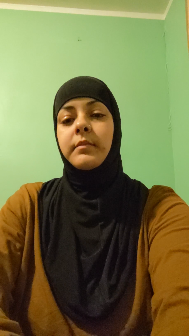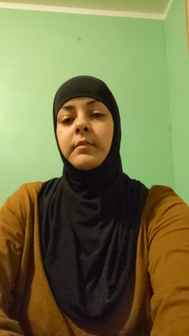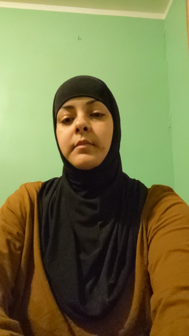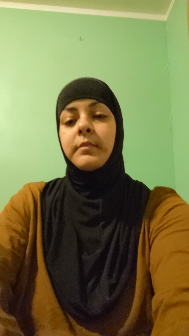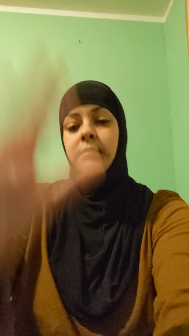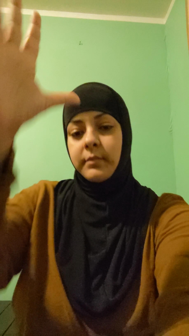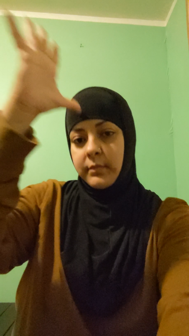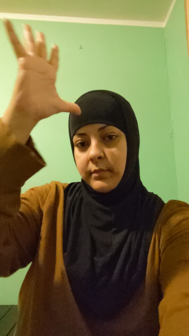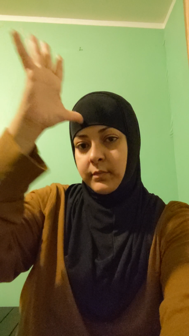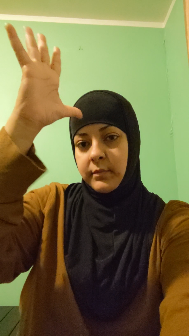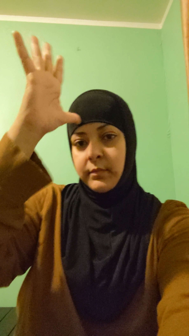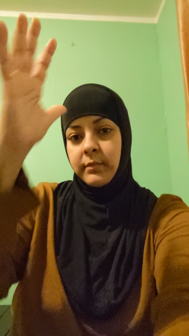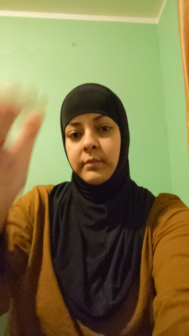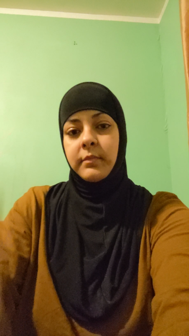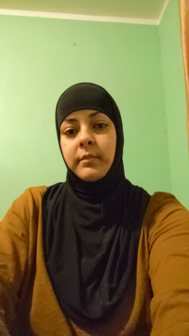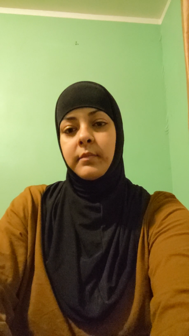daddy